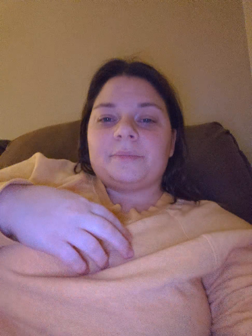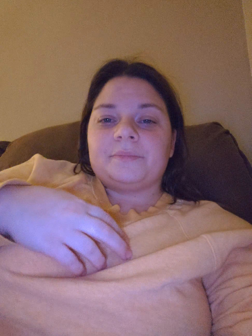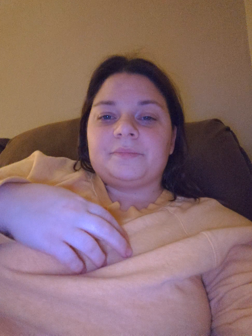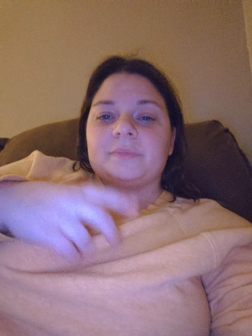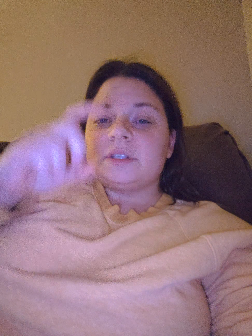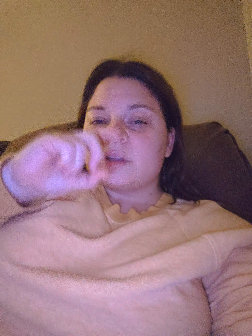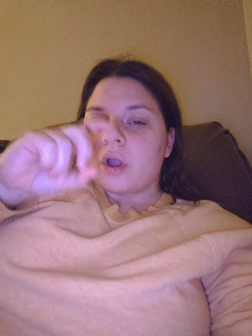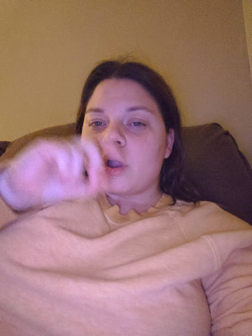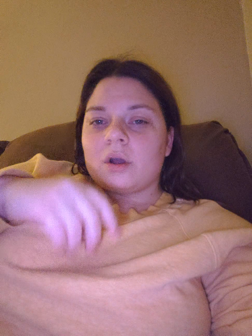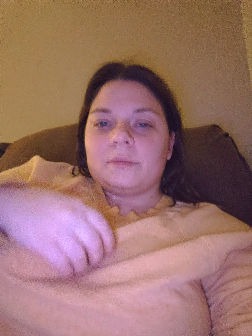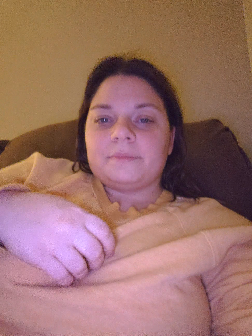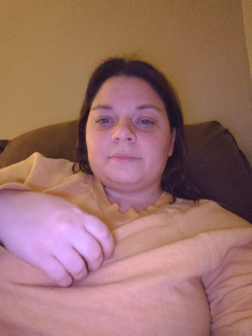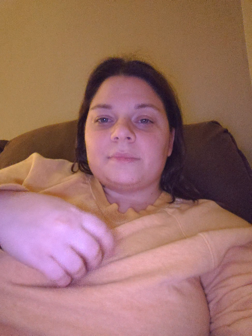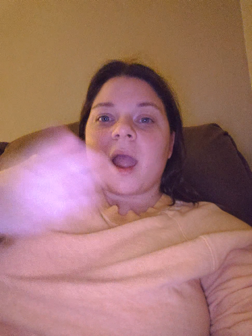doll